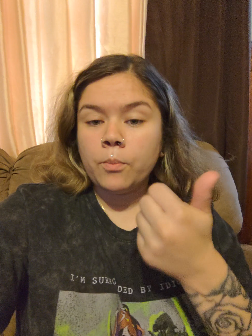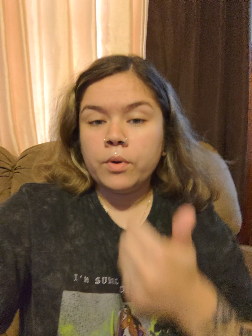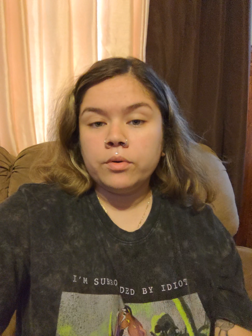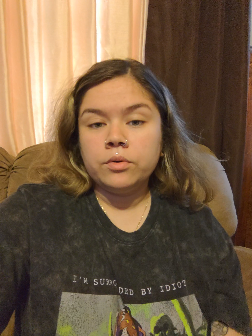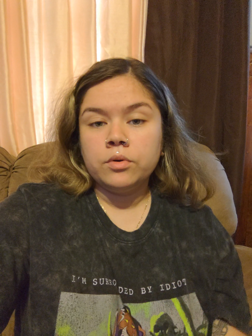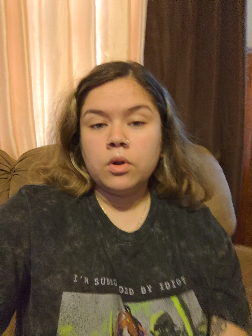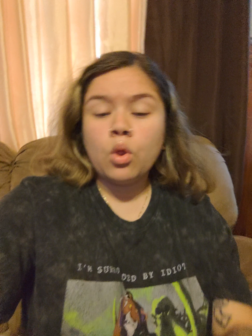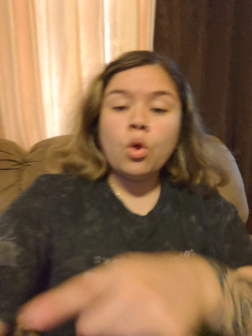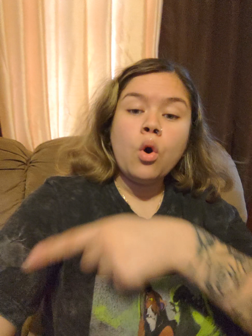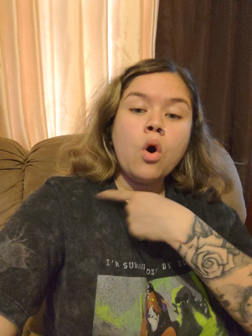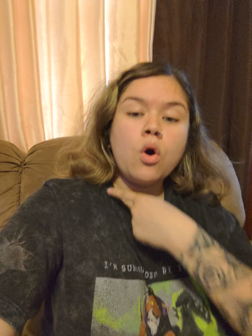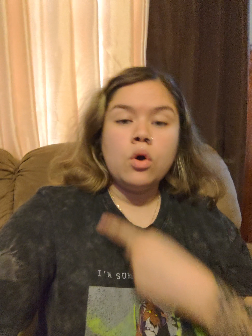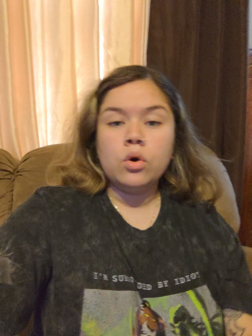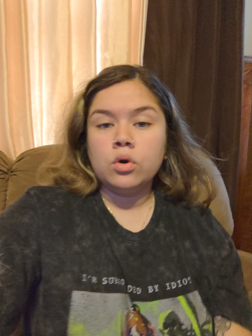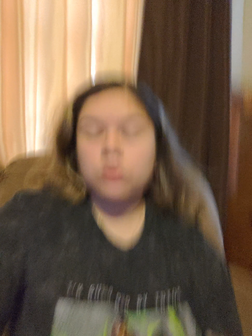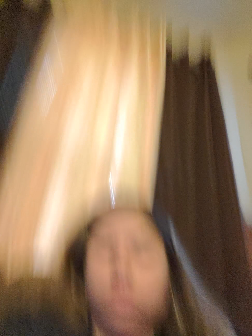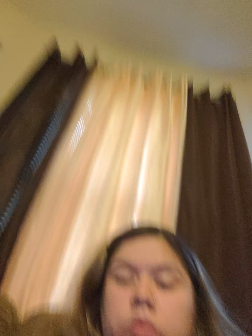long